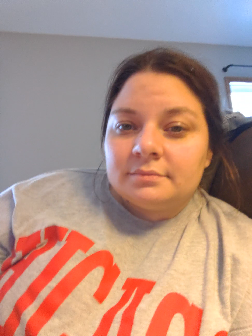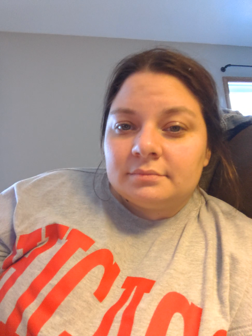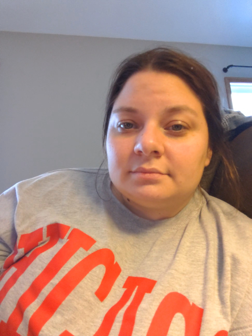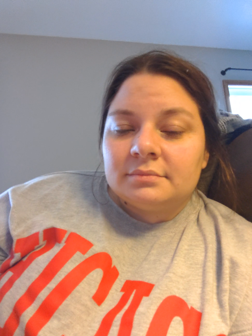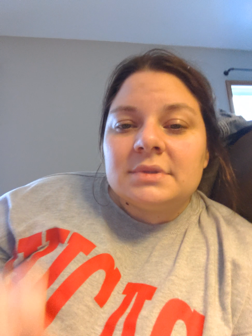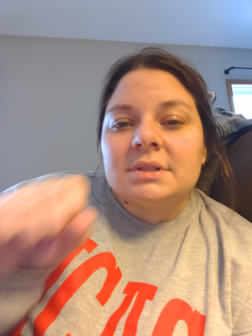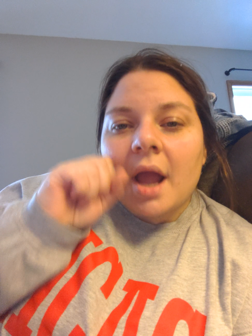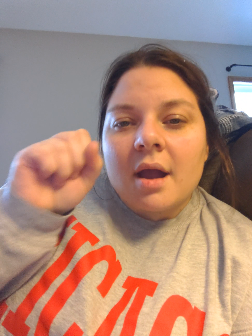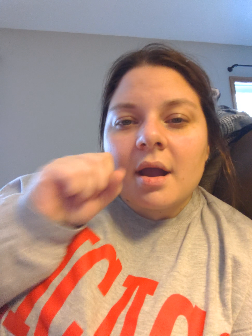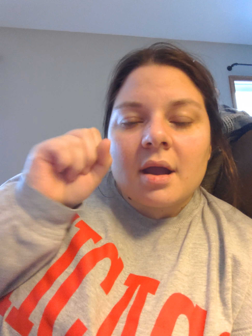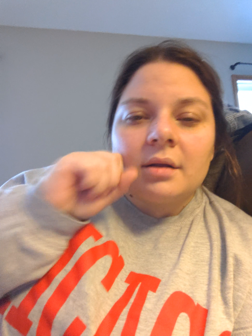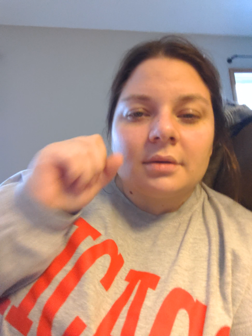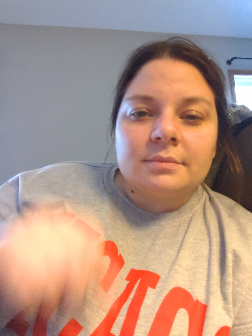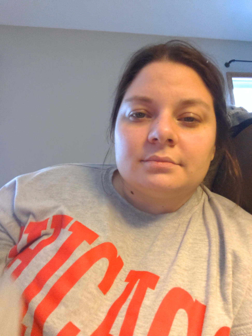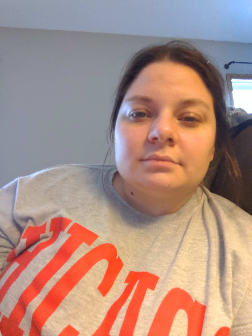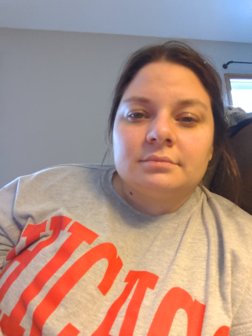snack